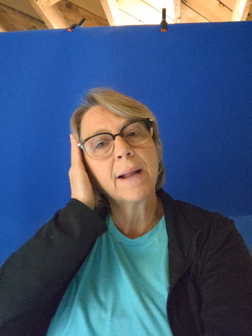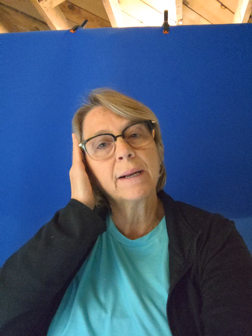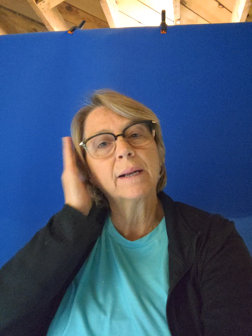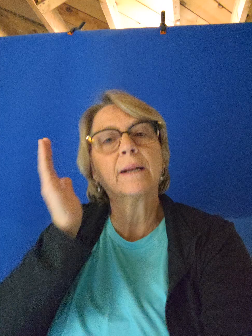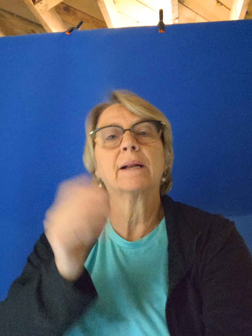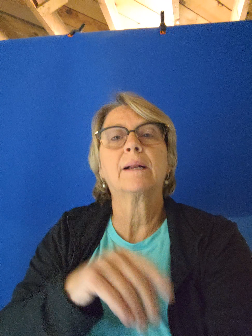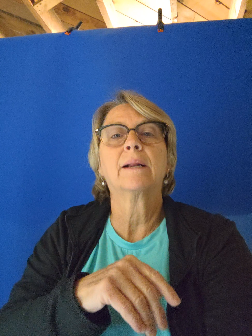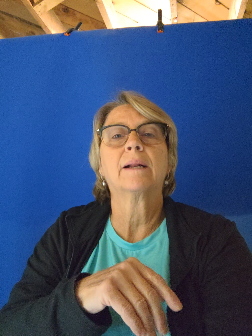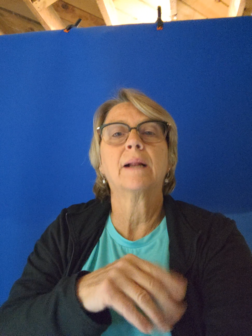bed